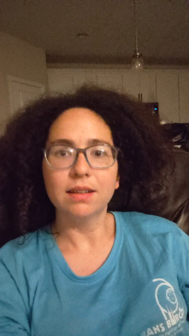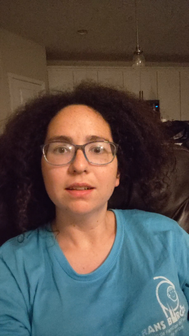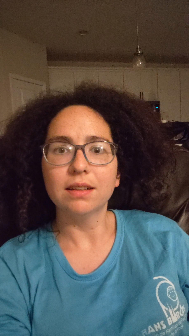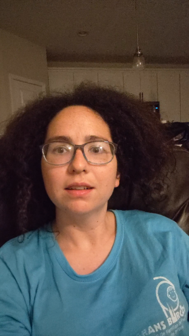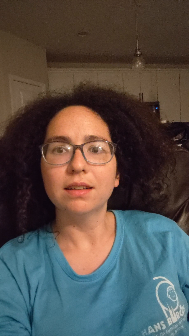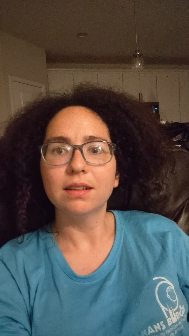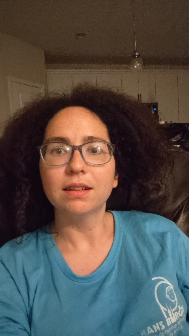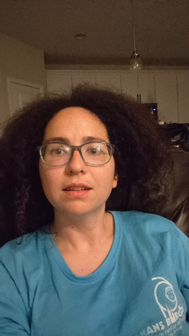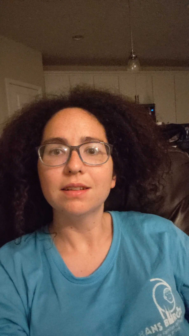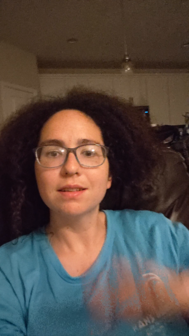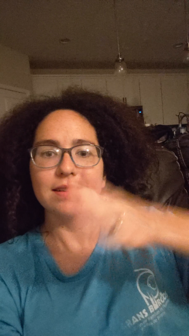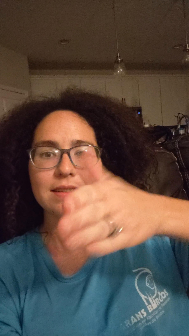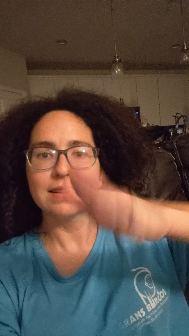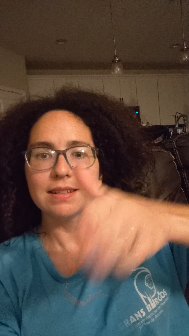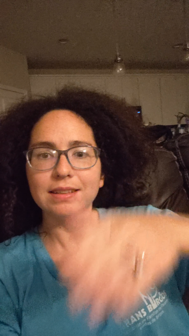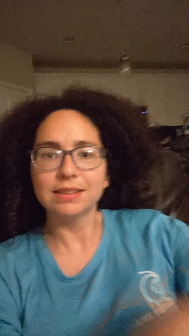cook